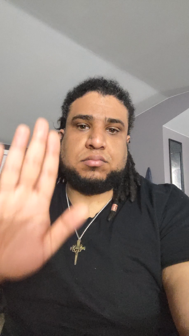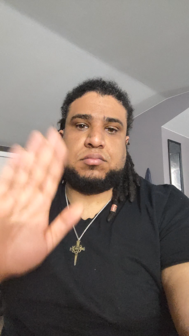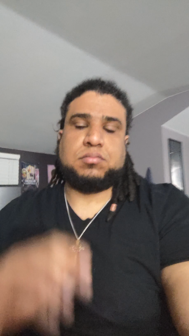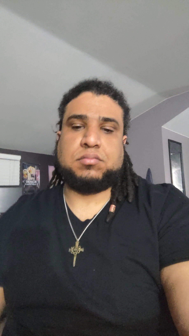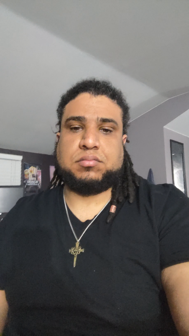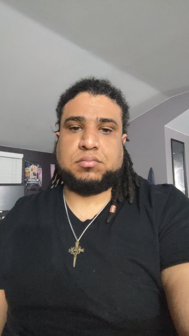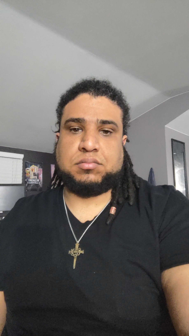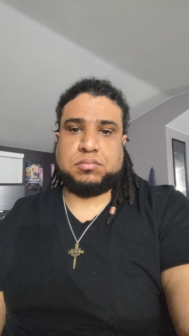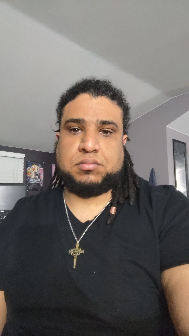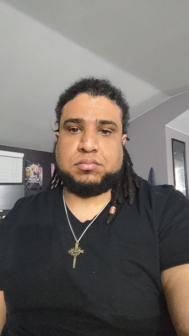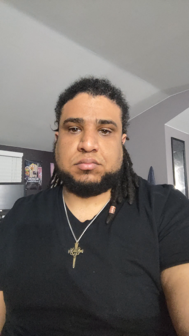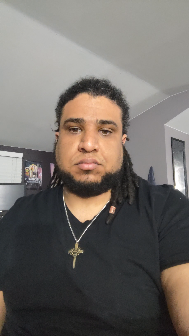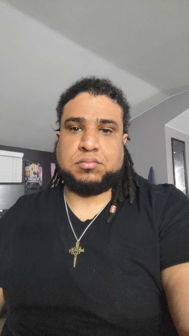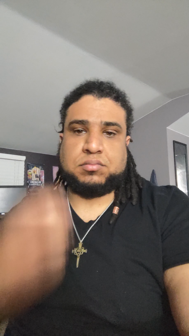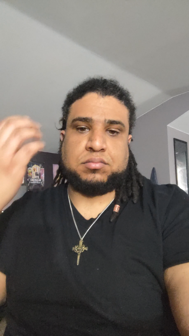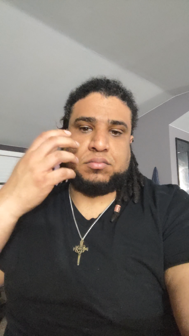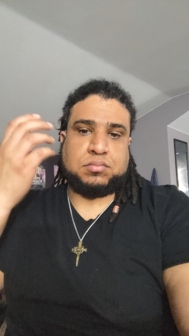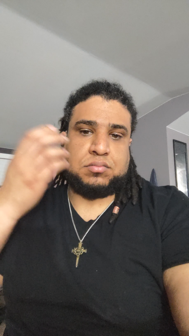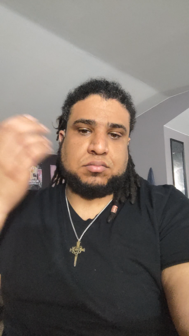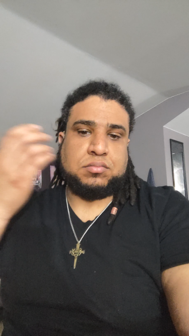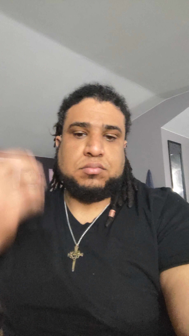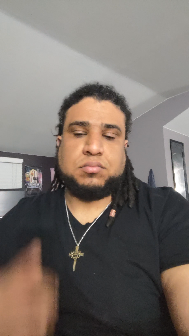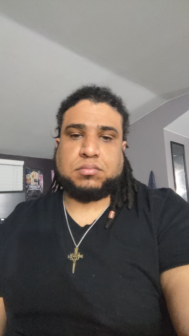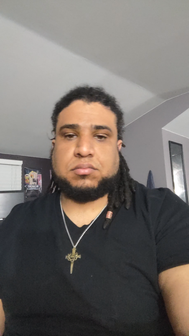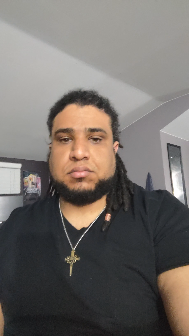shake